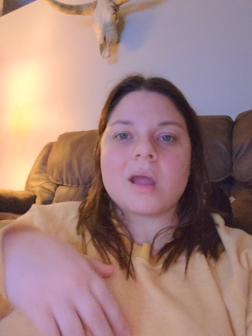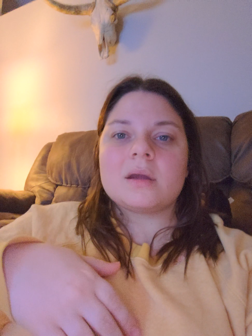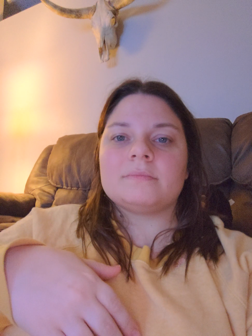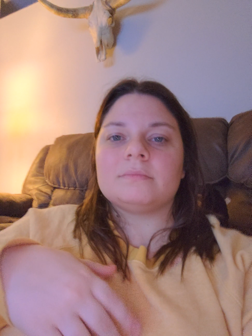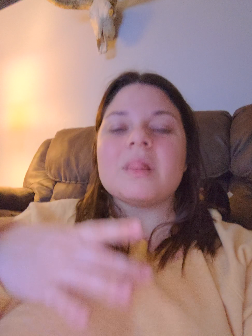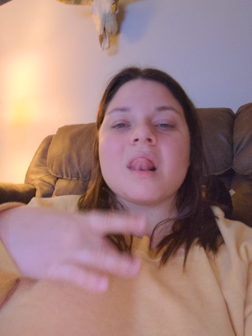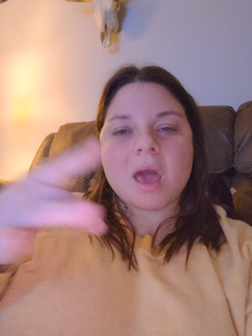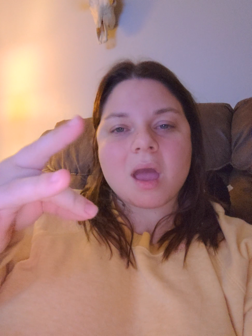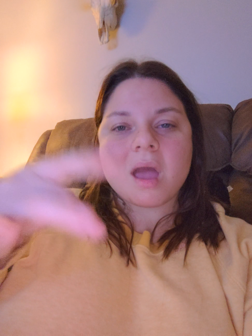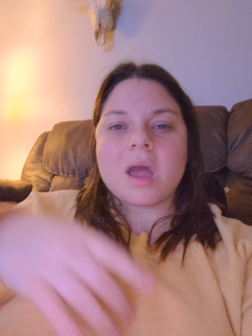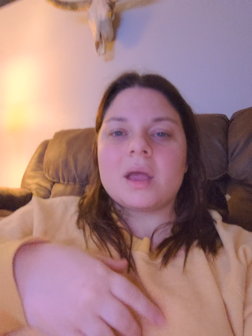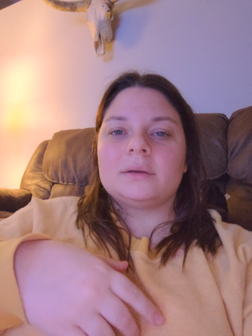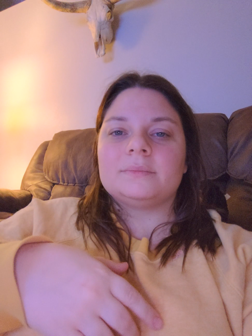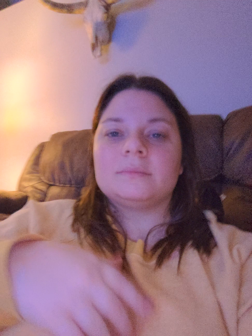like